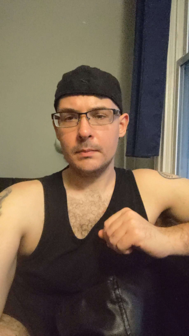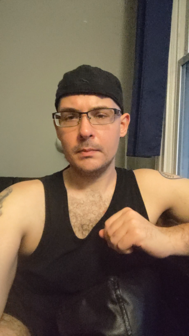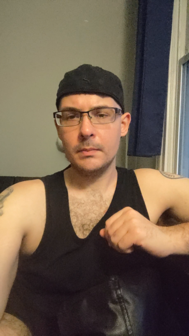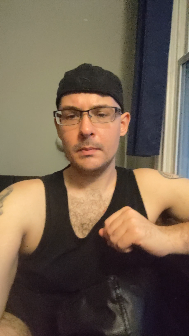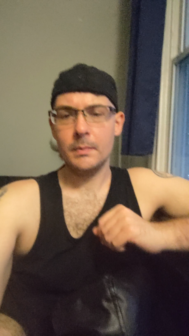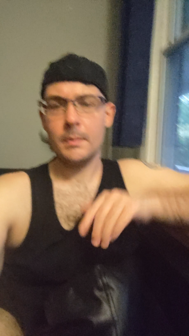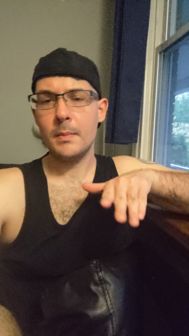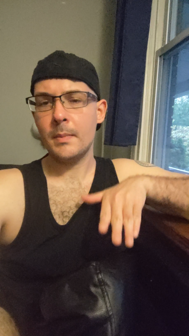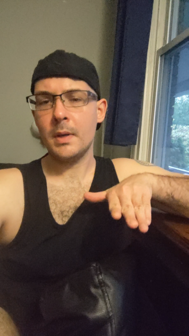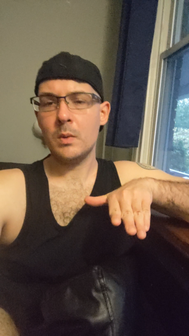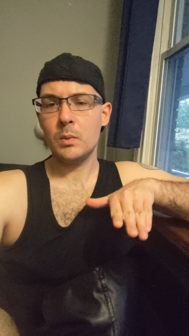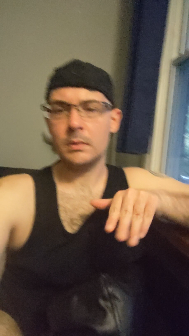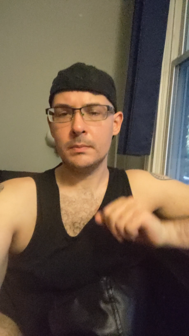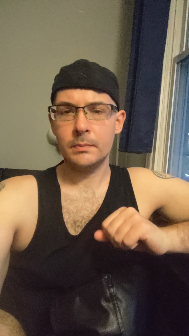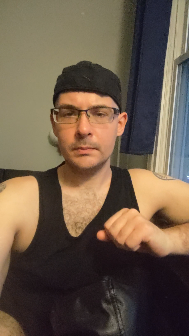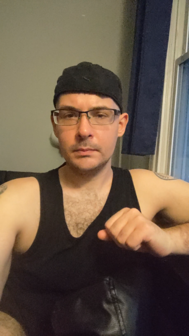penguin